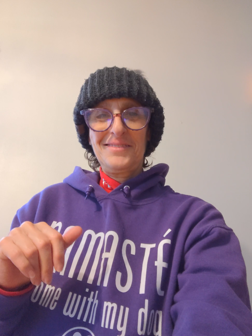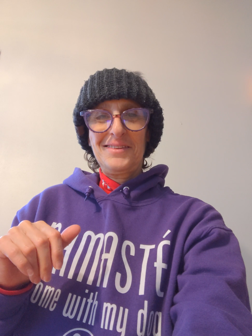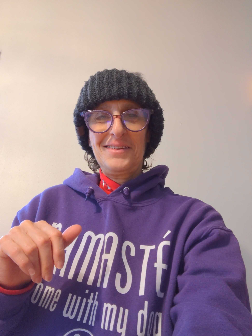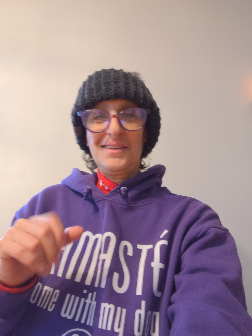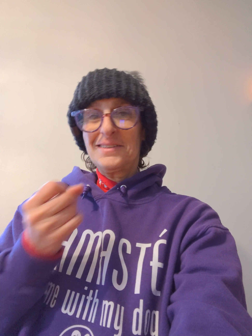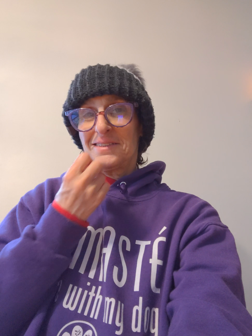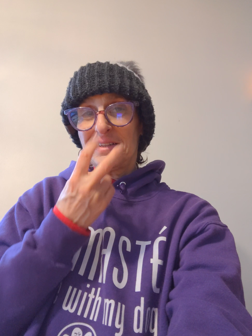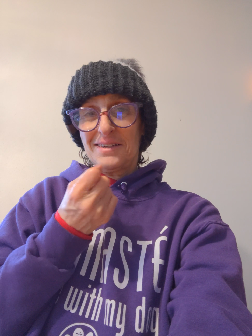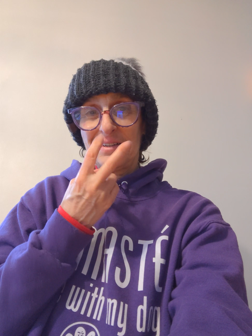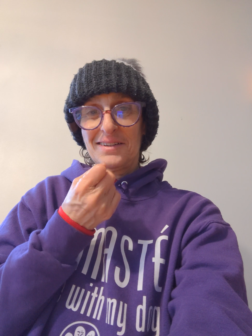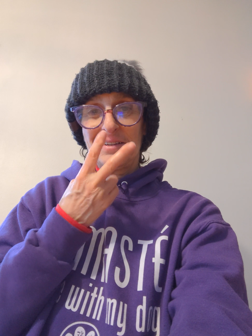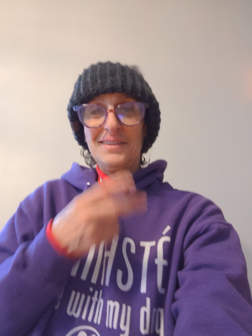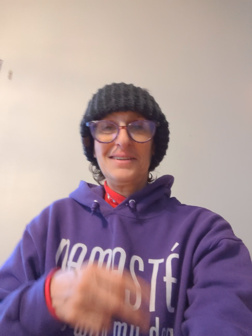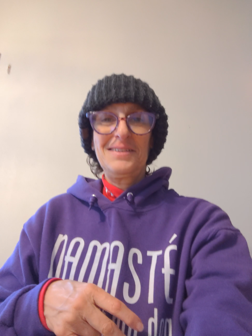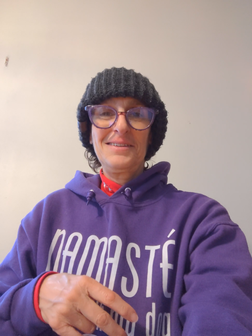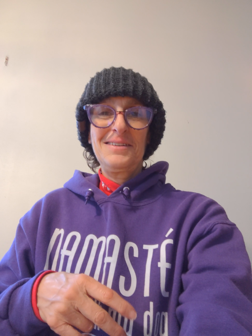snack